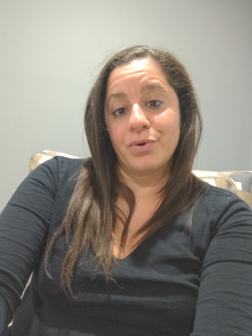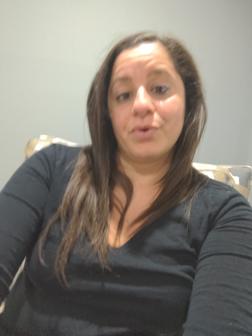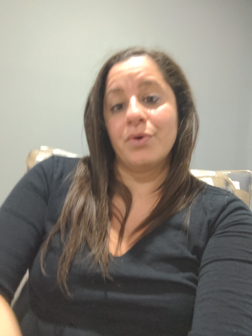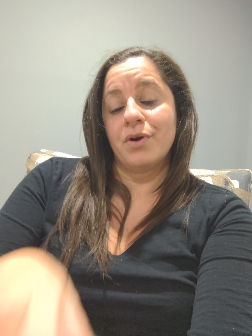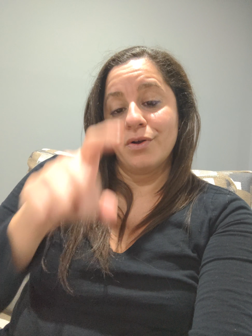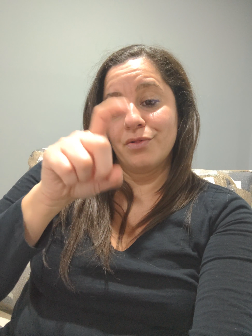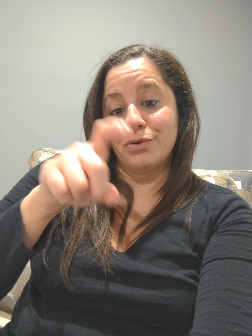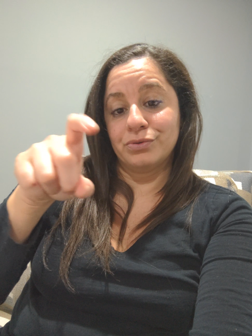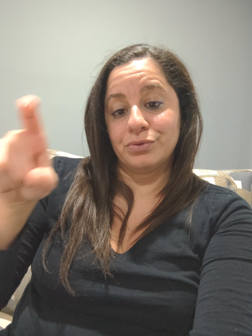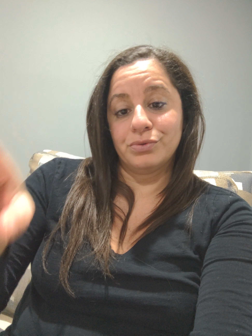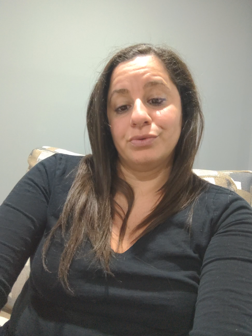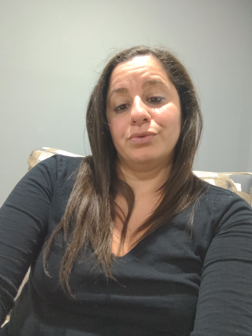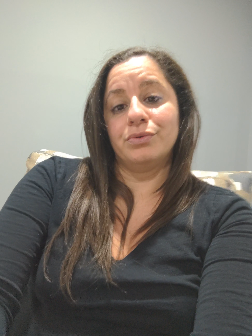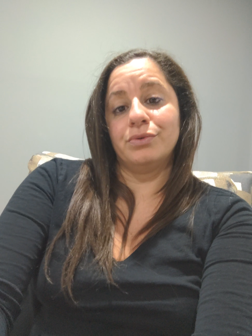closet